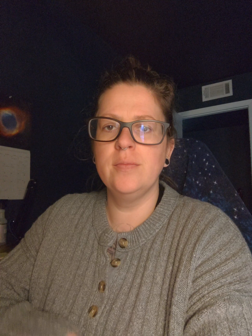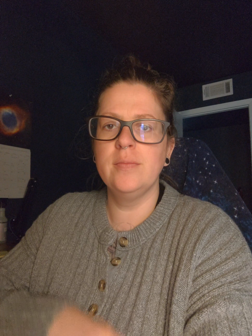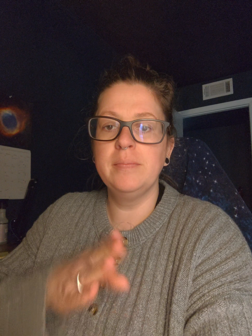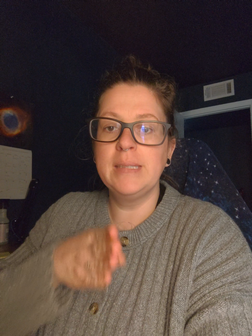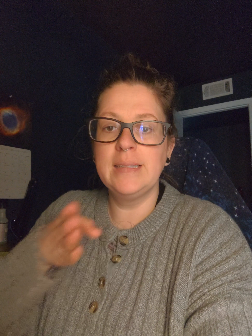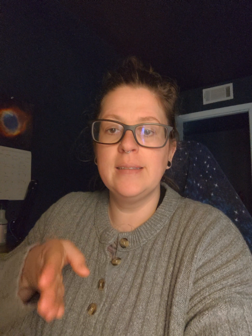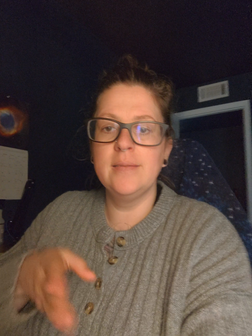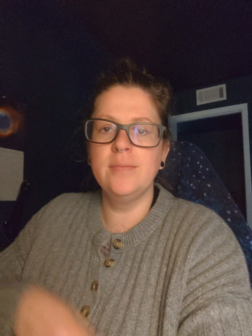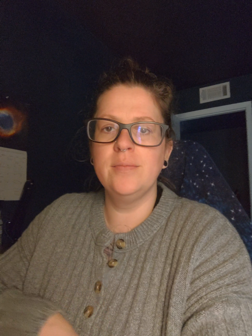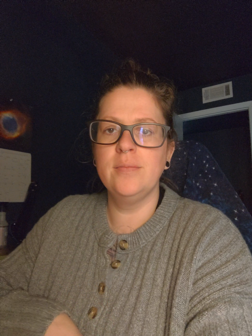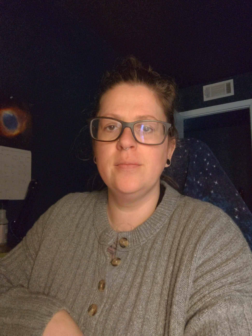beside